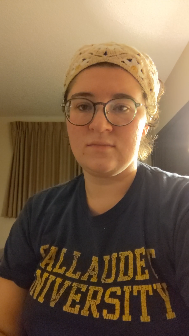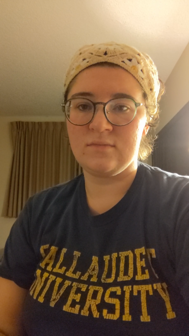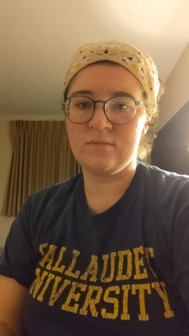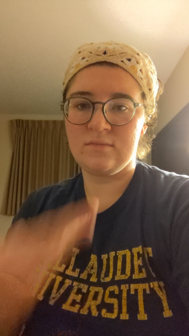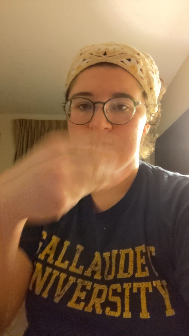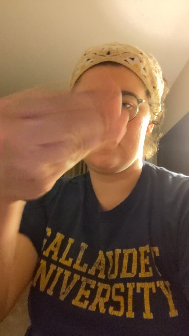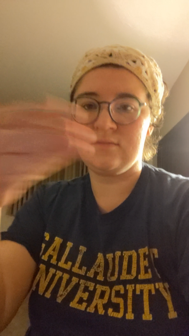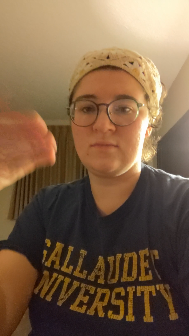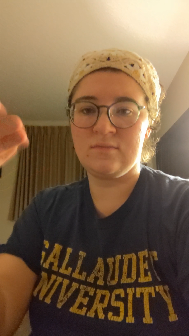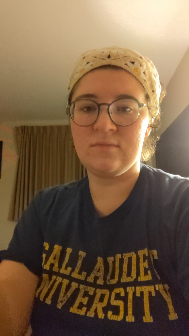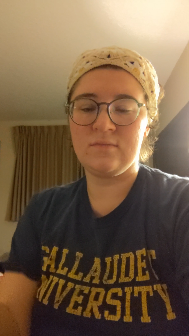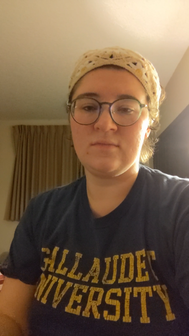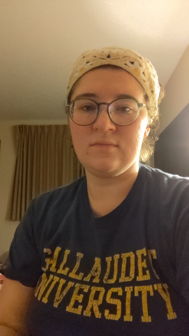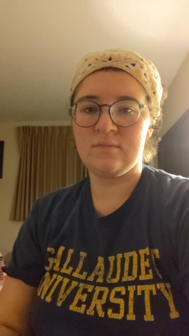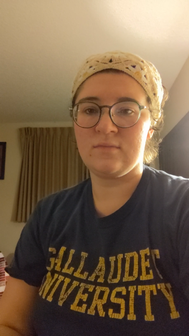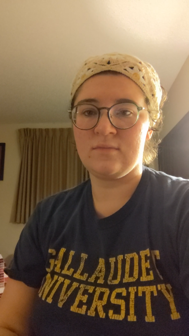shopping